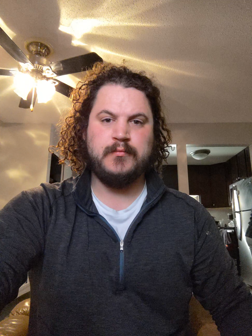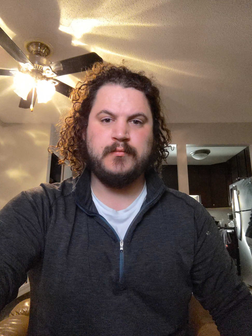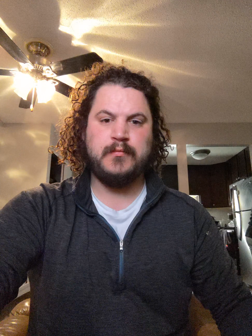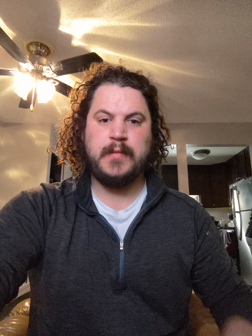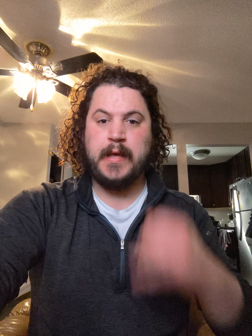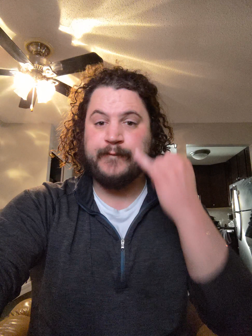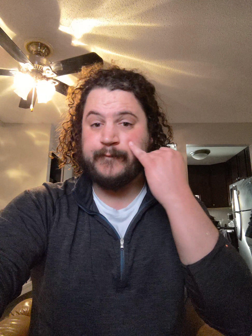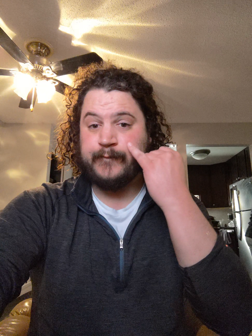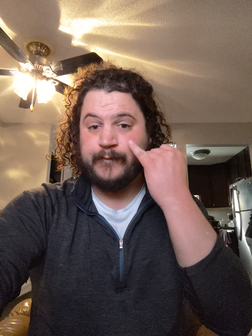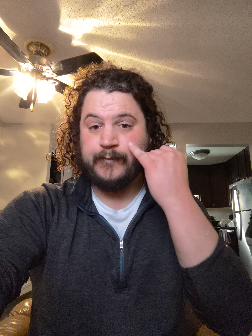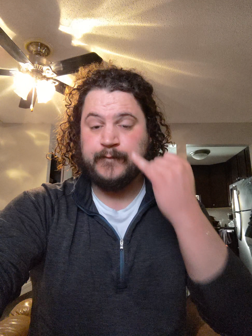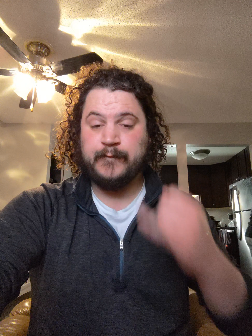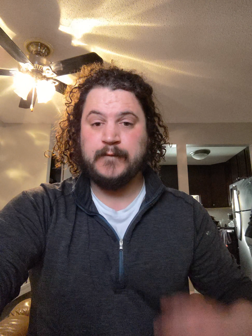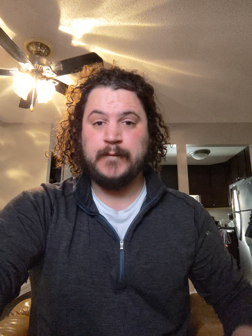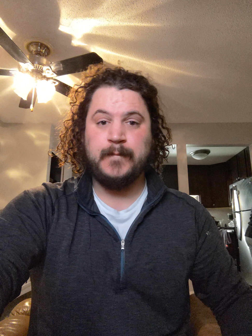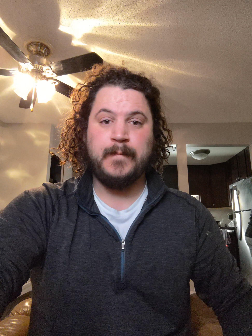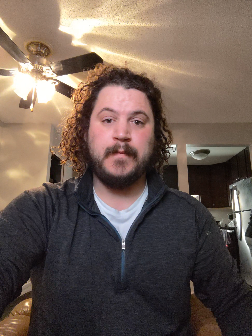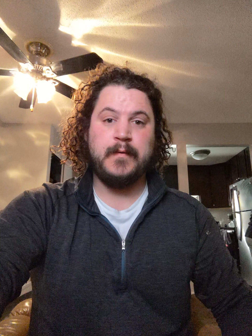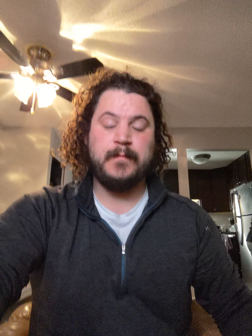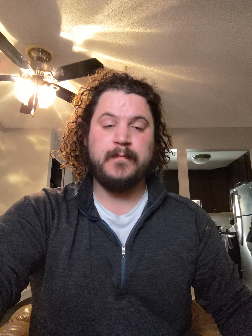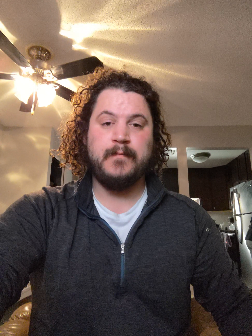if